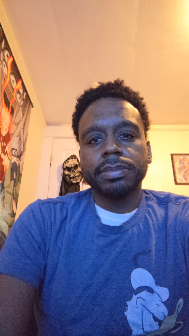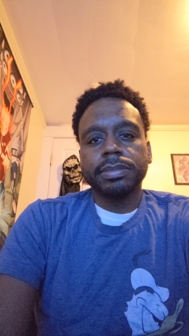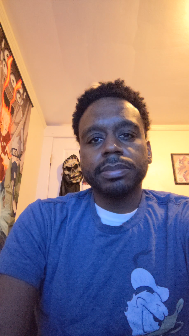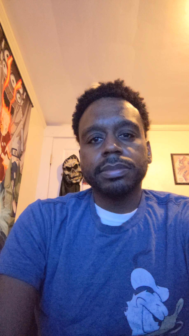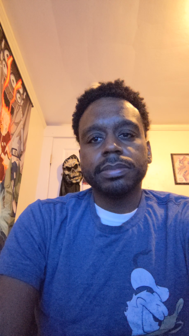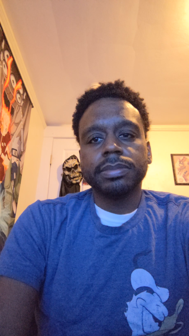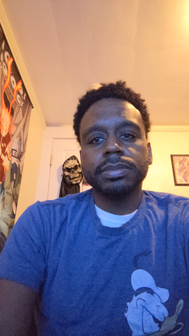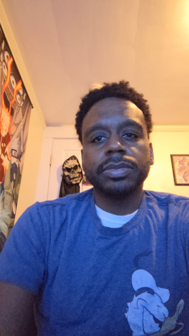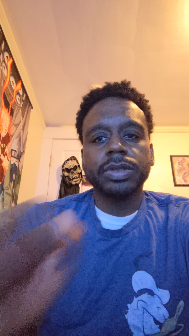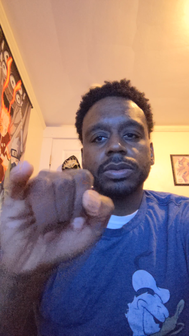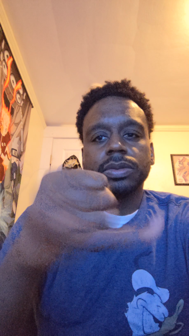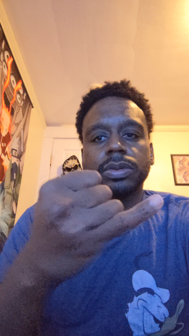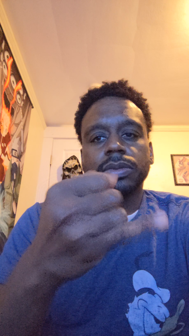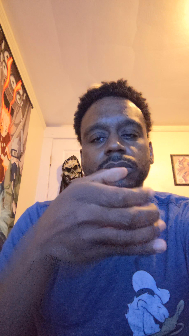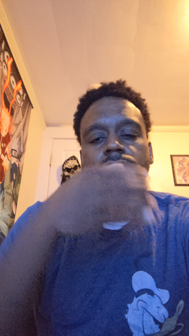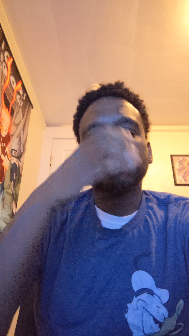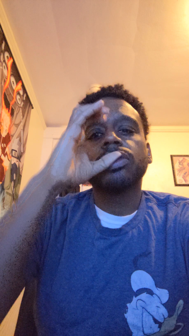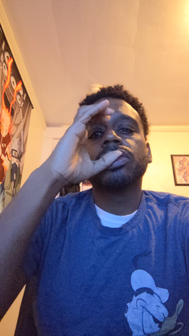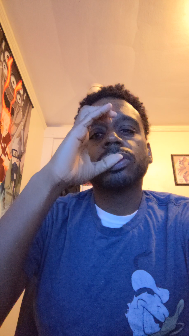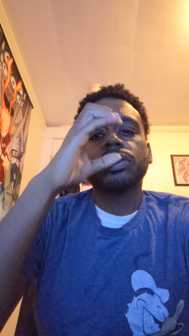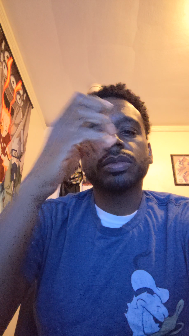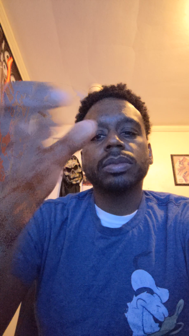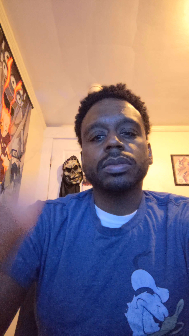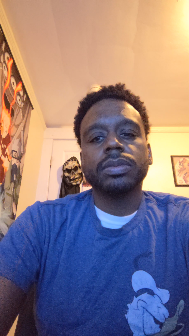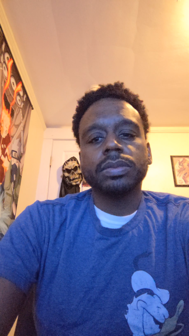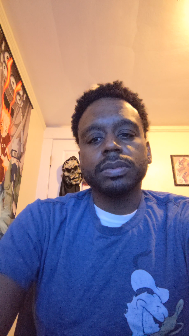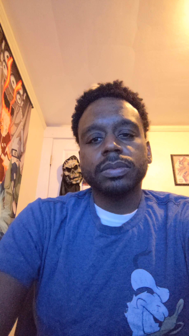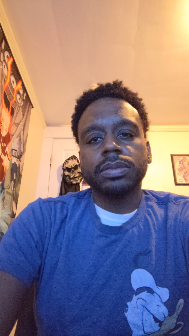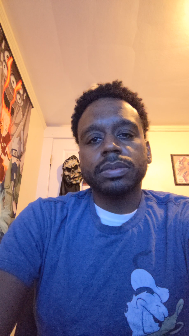juice